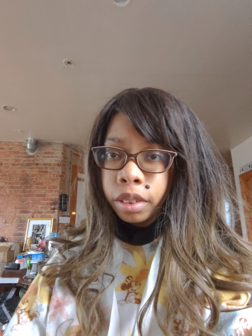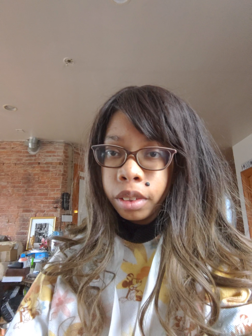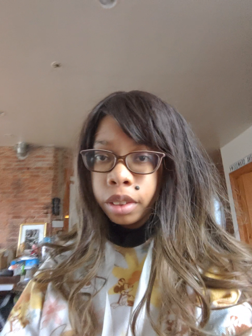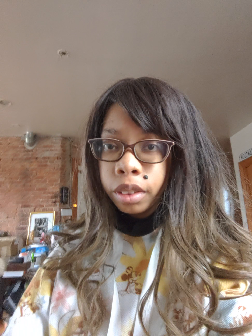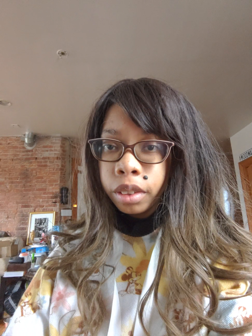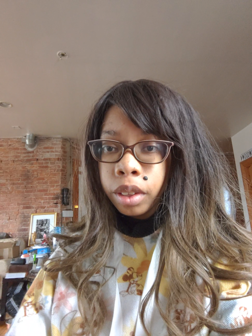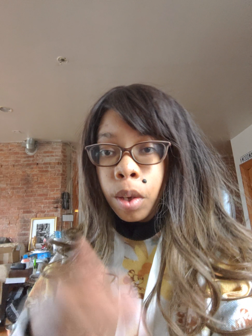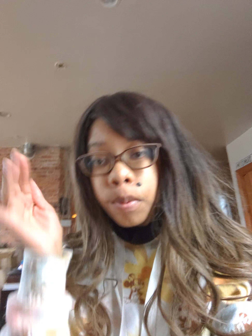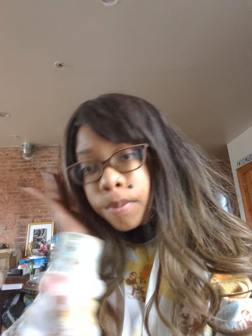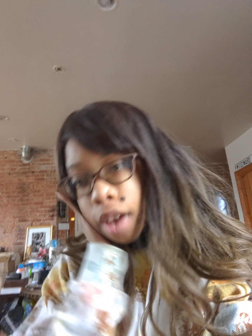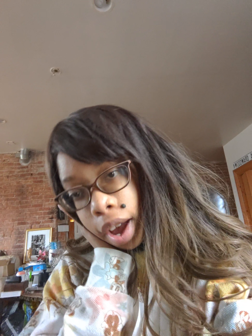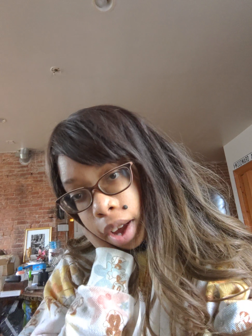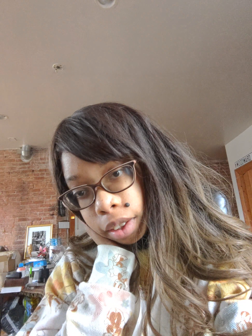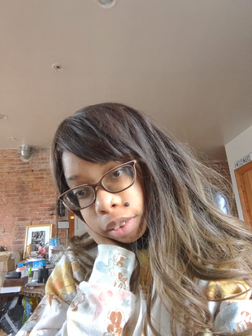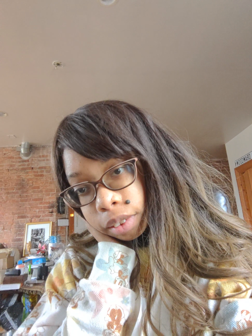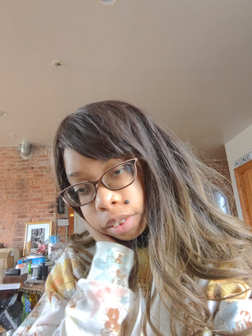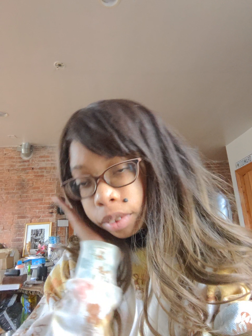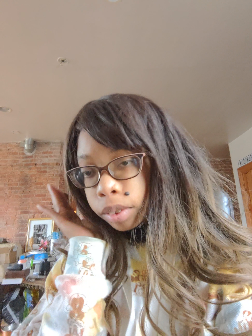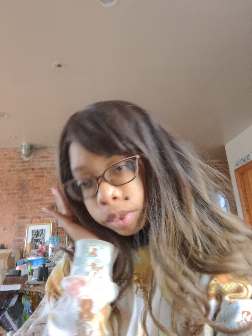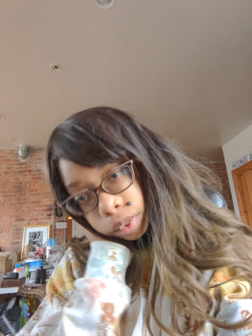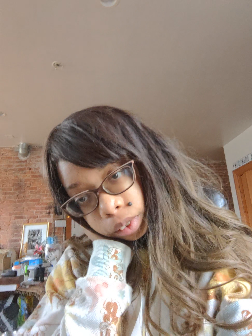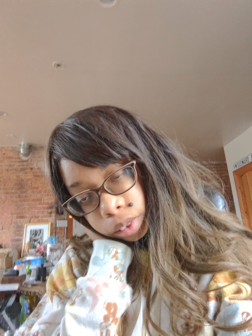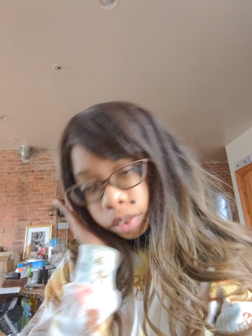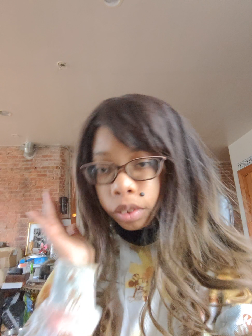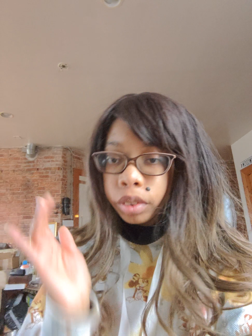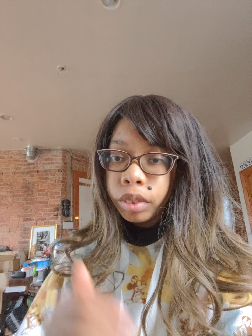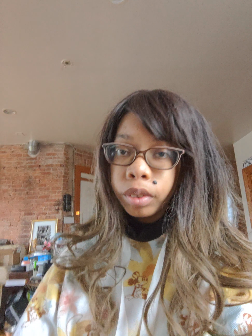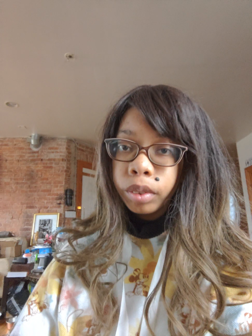bed